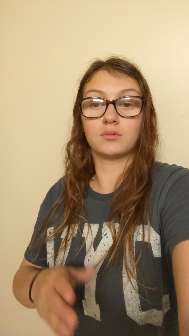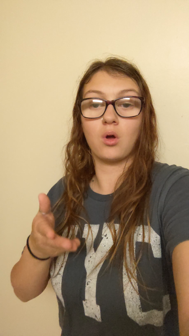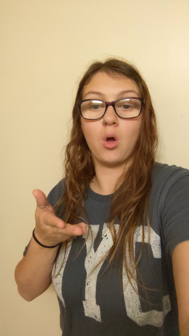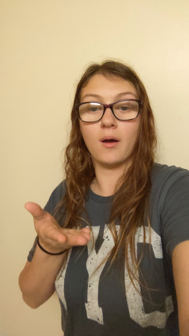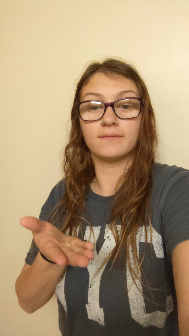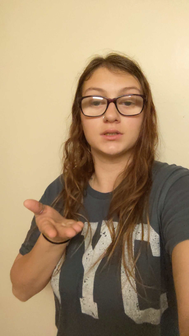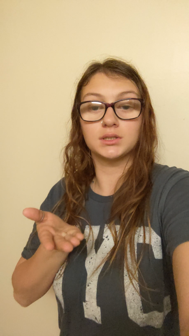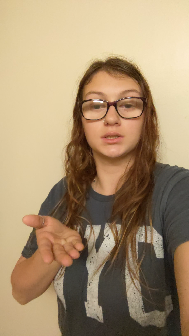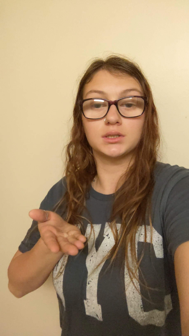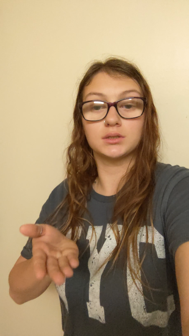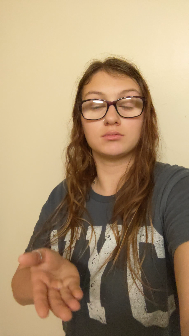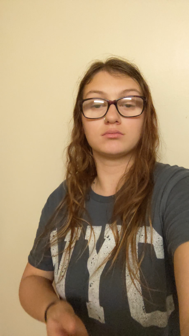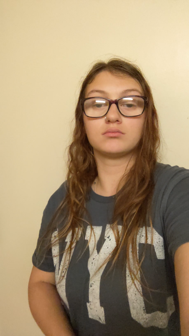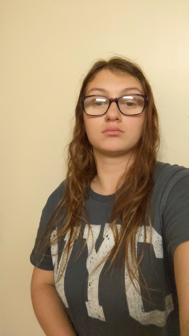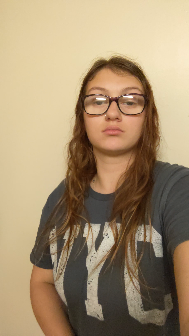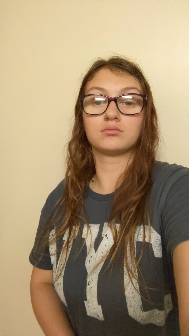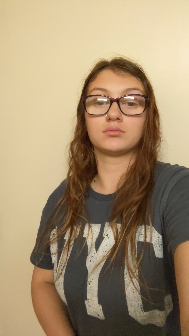oven